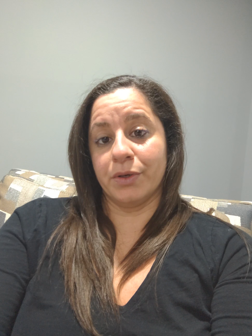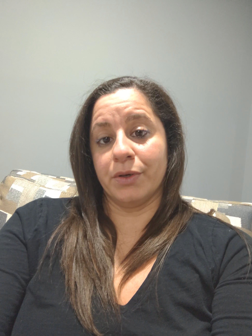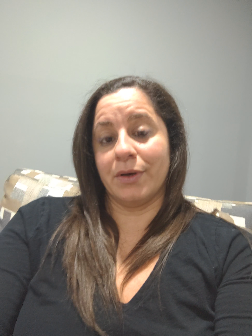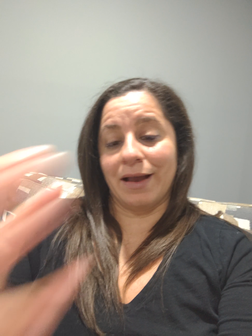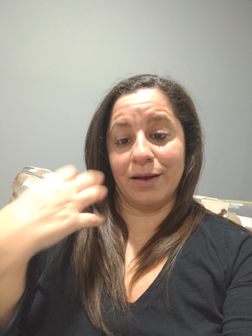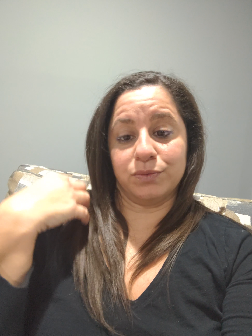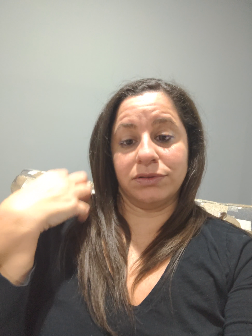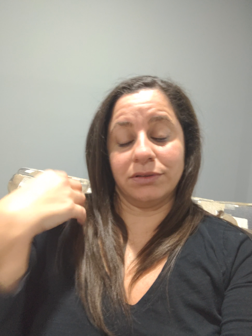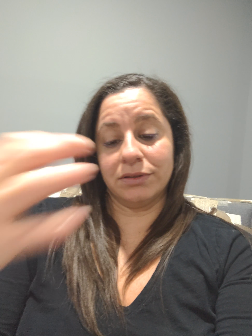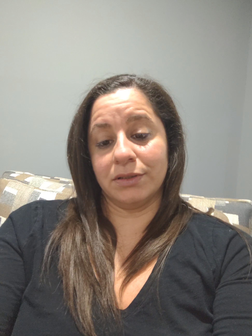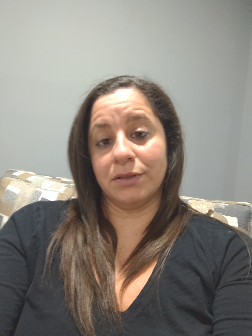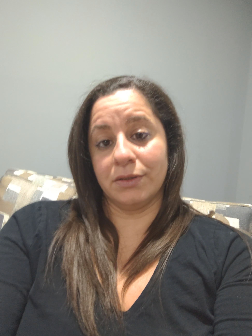outside